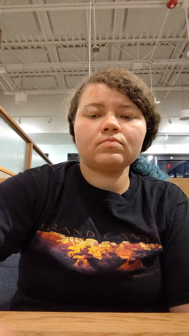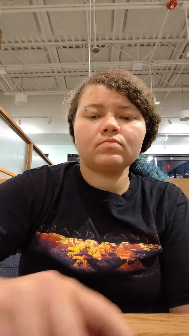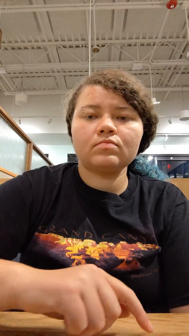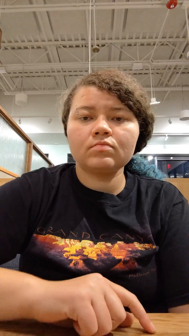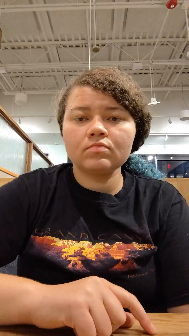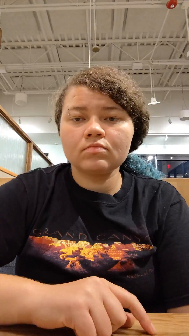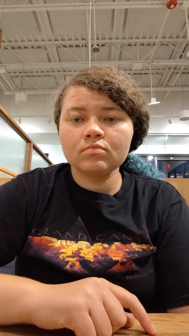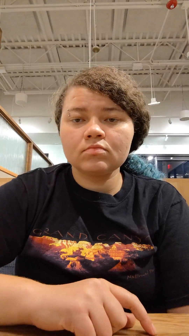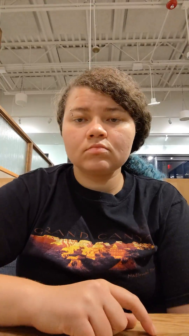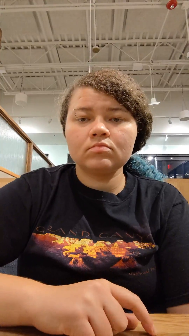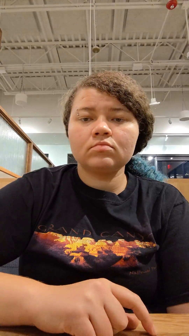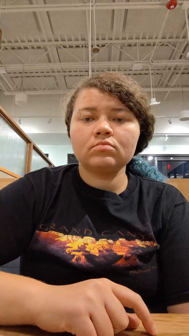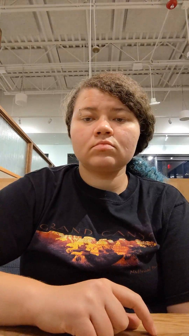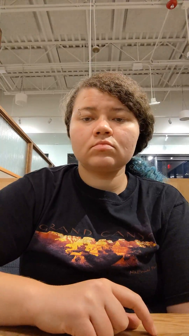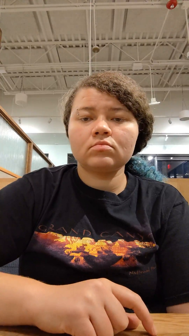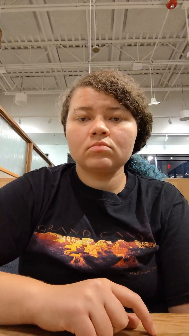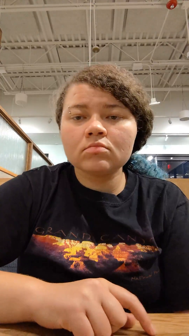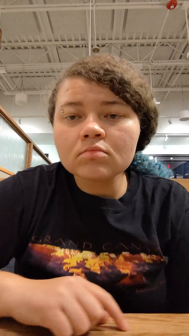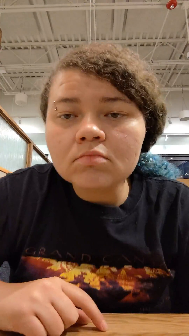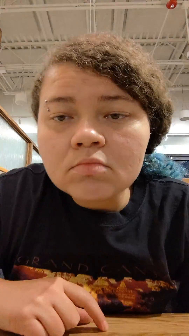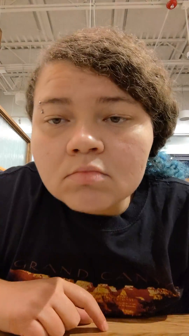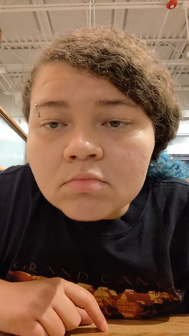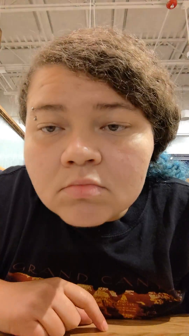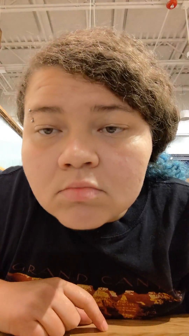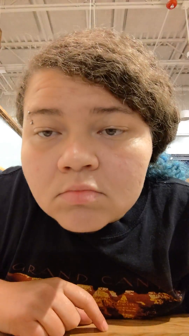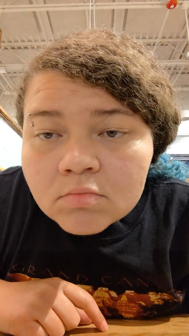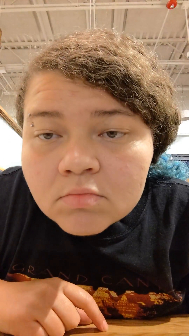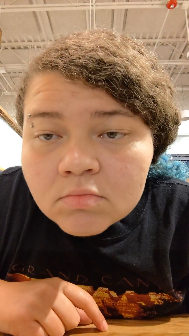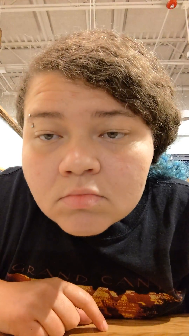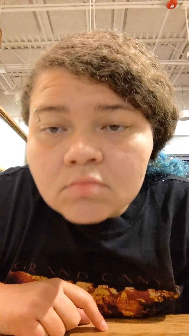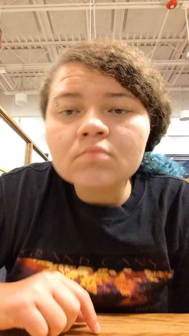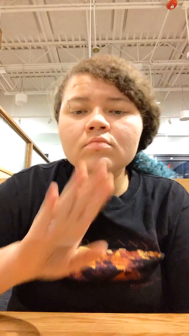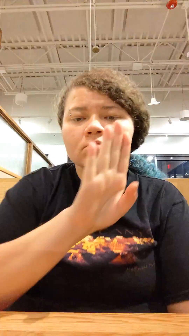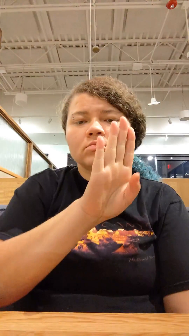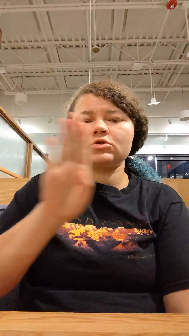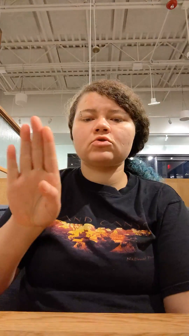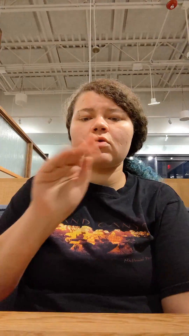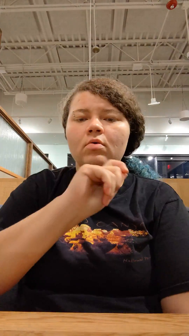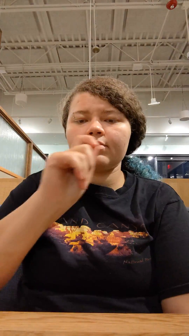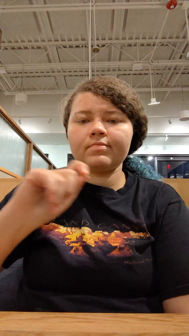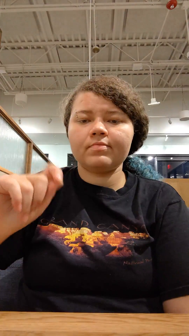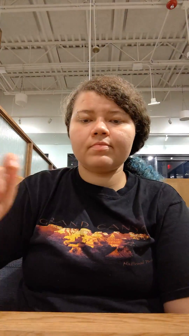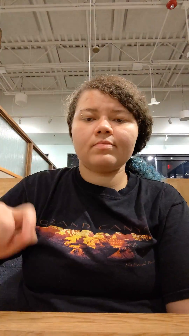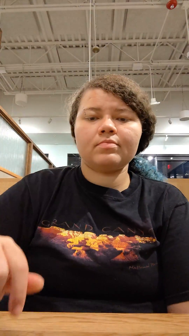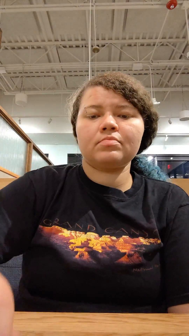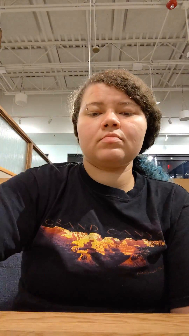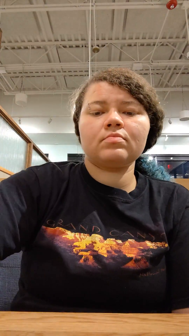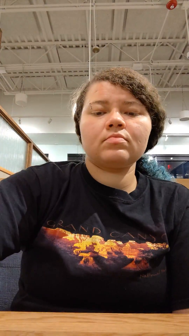chalk